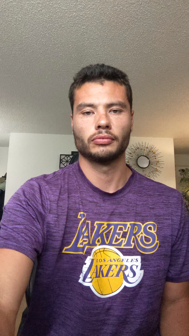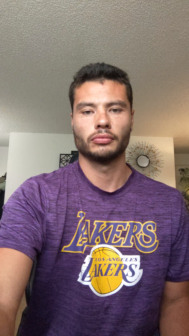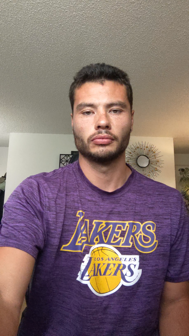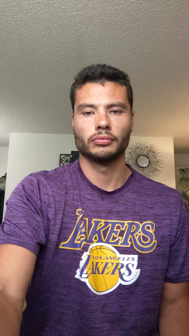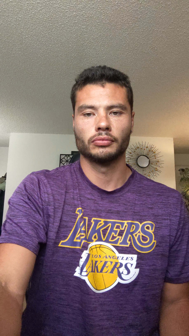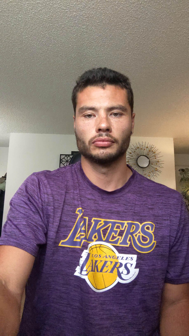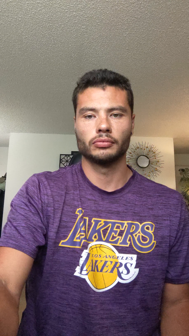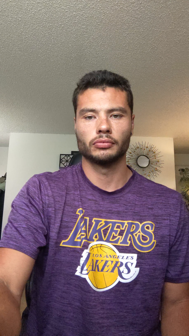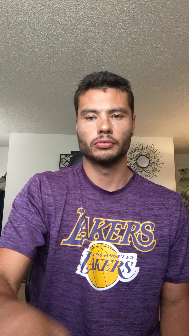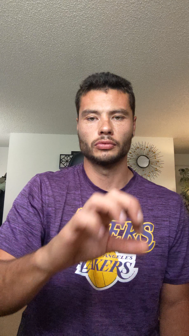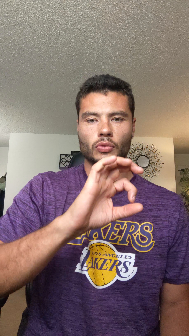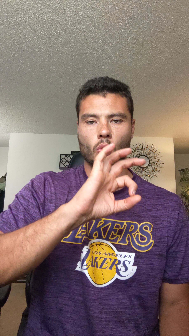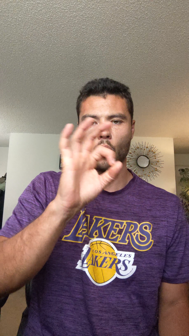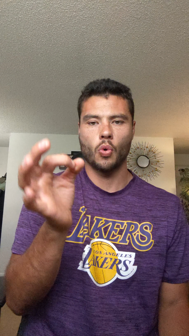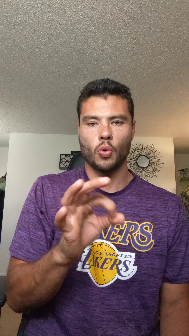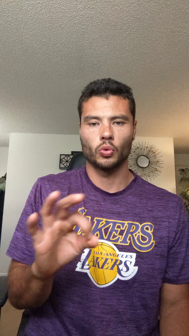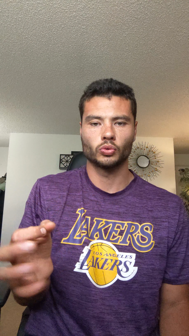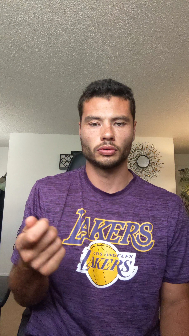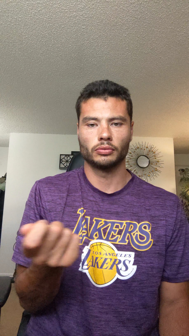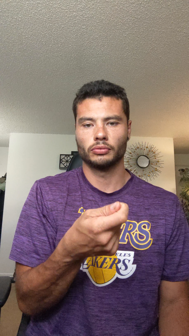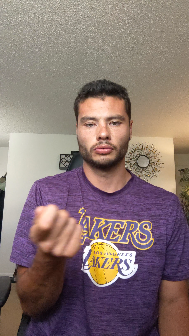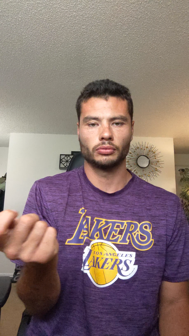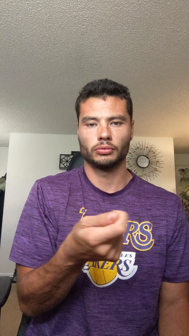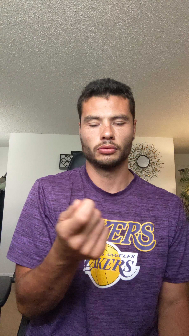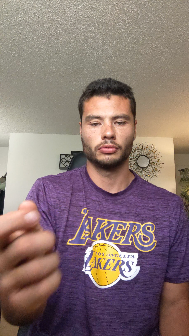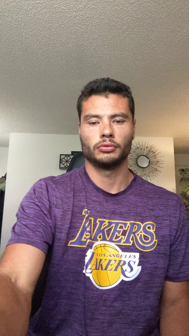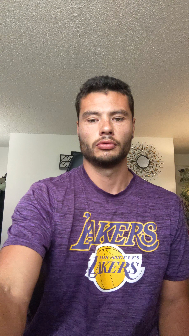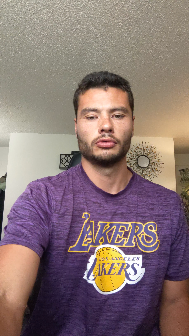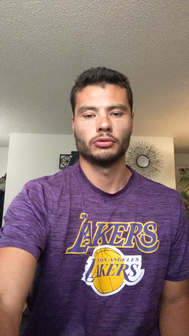hose